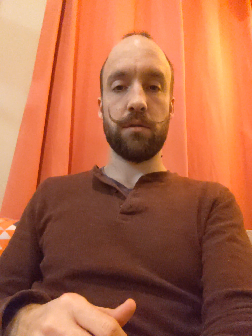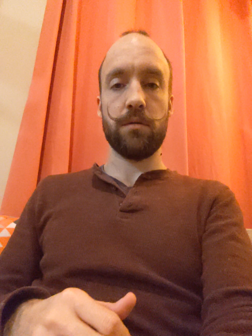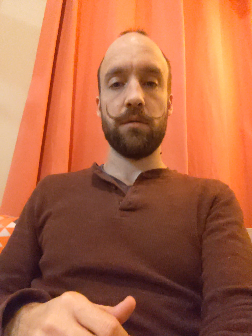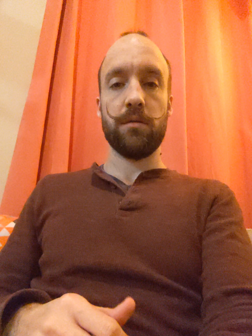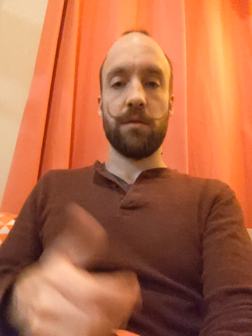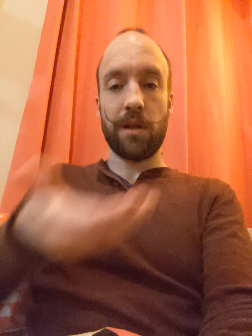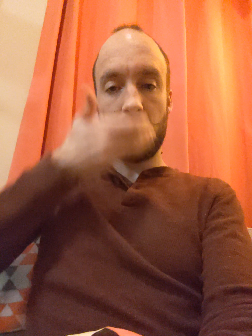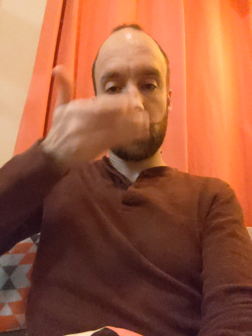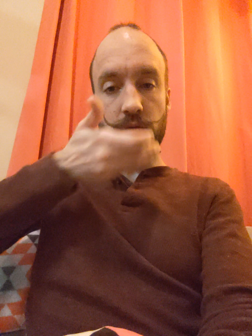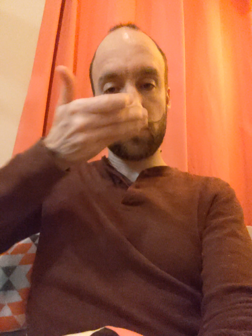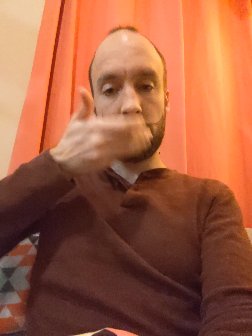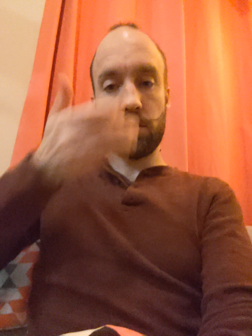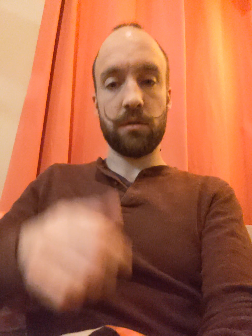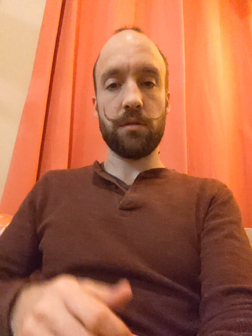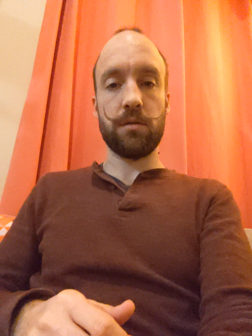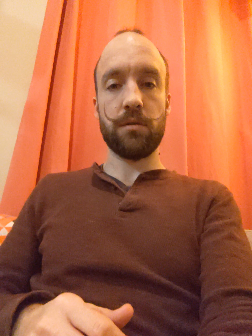cereal